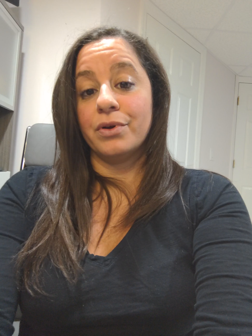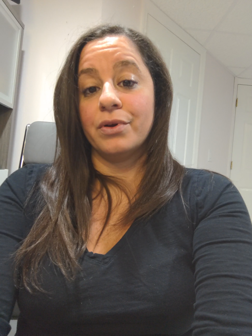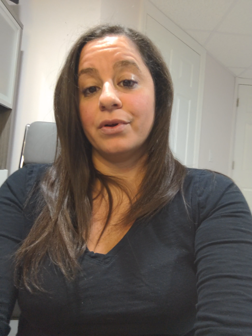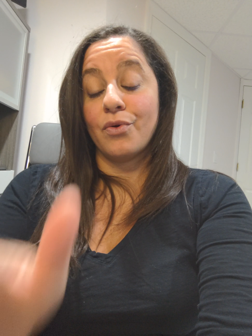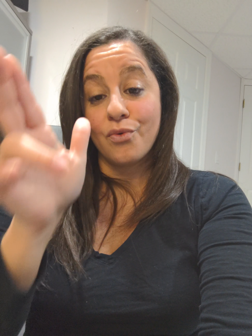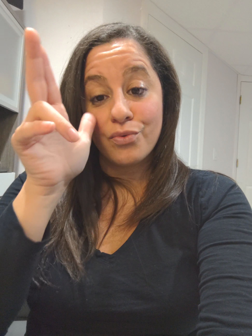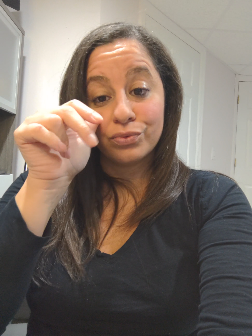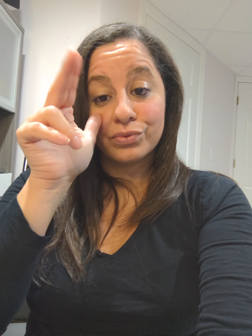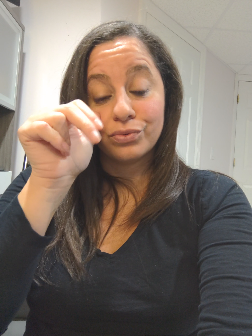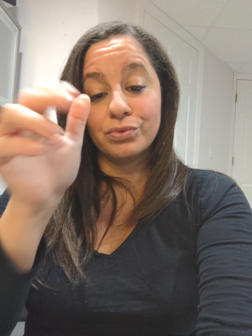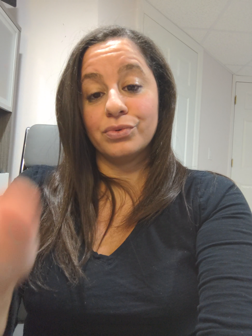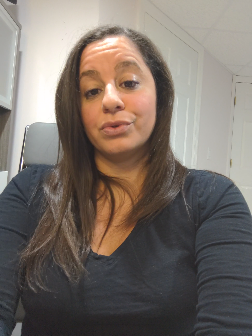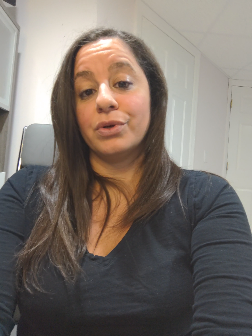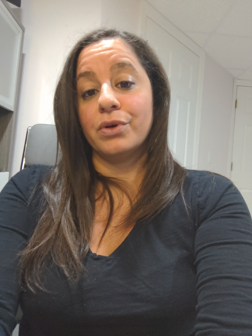horse